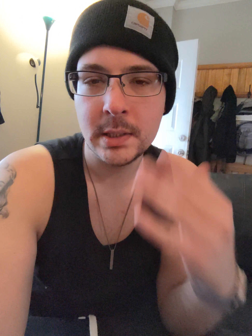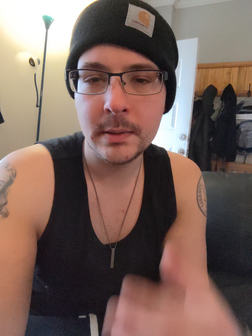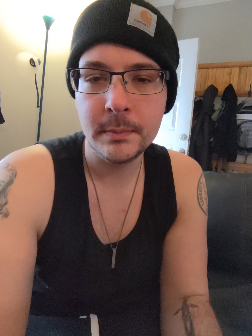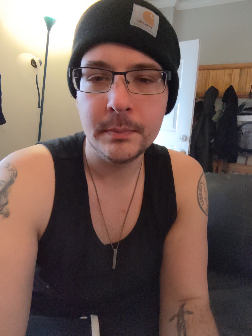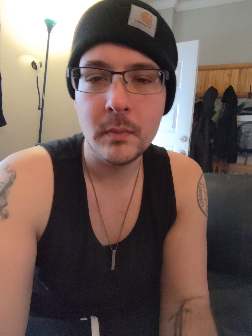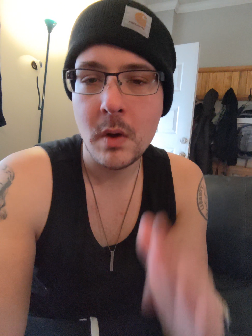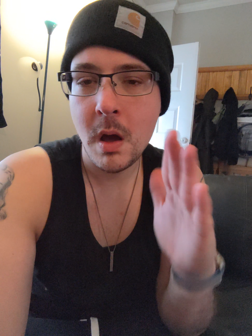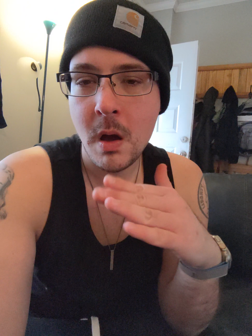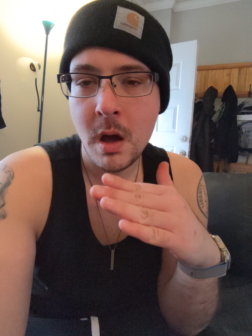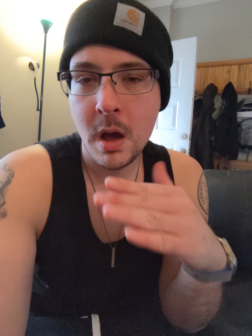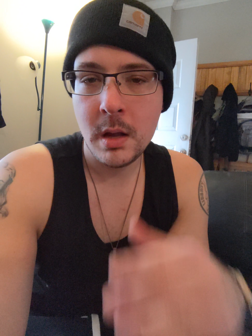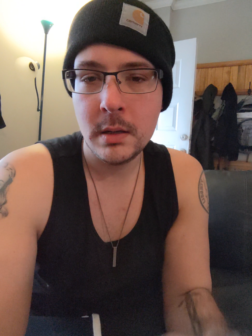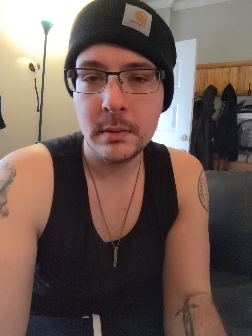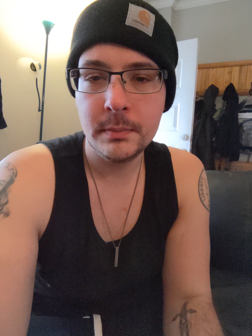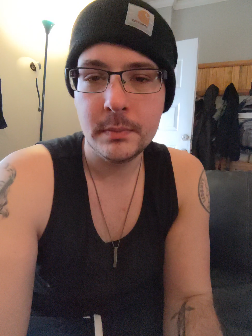on